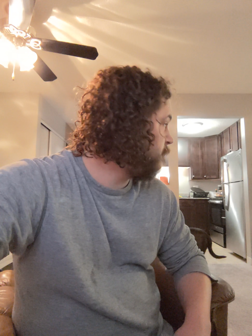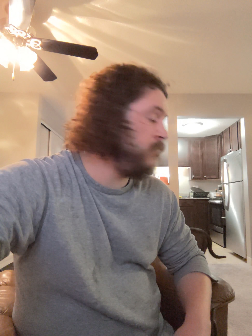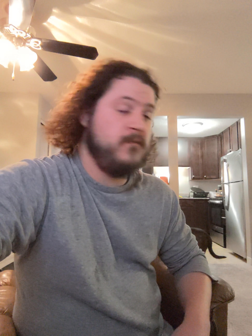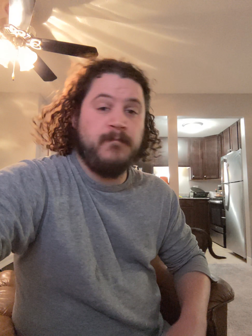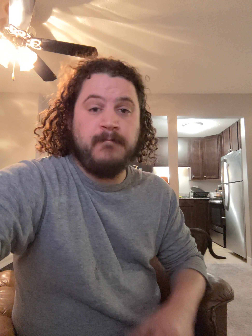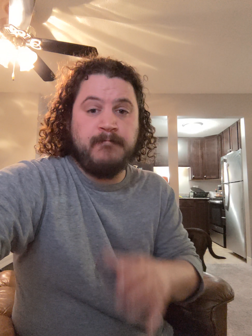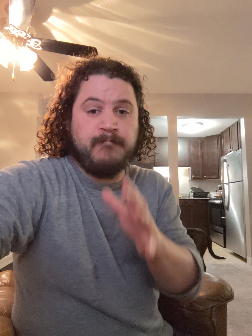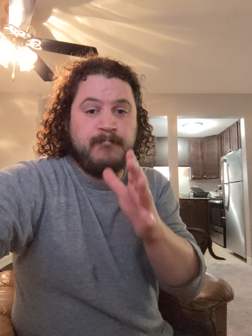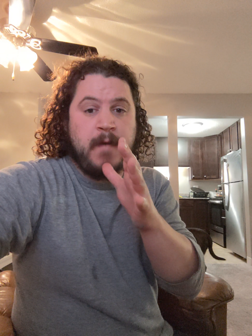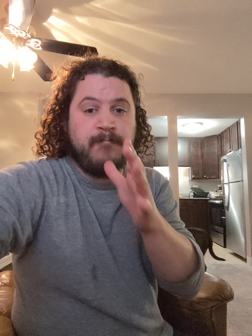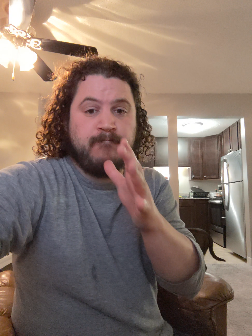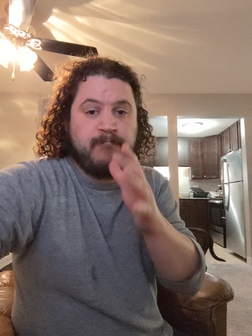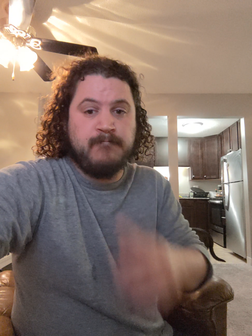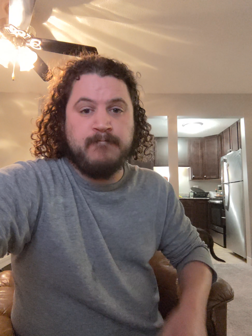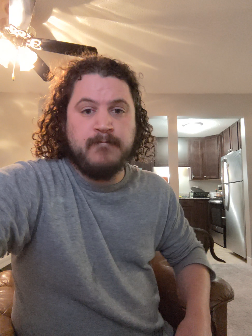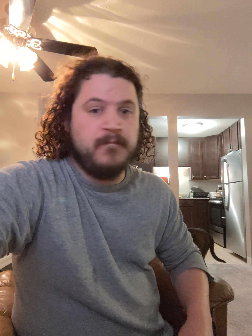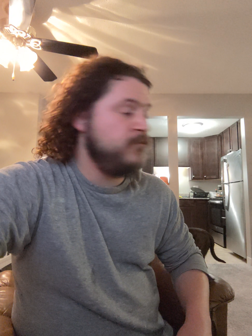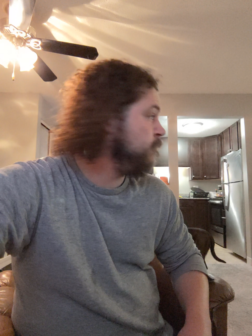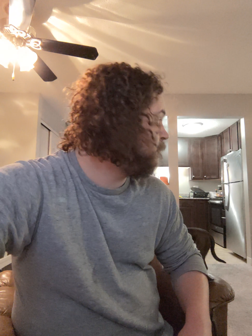mom